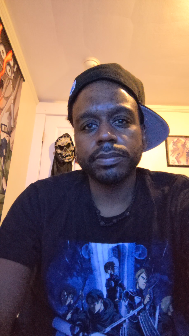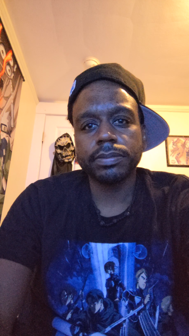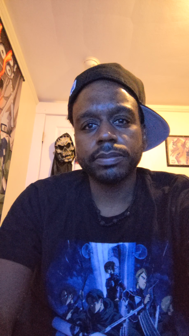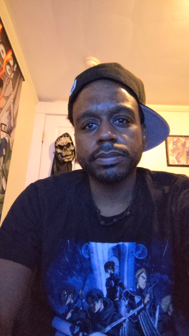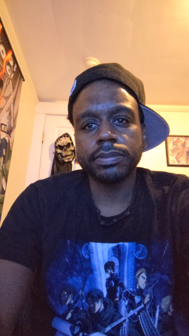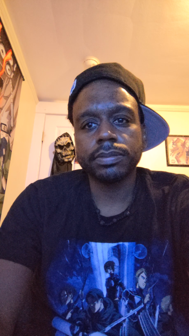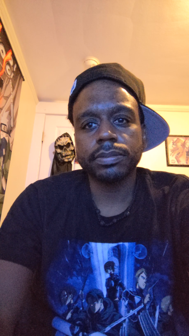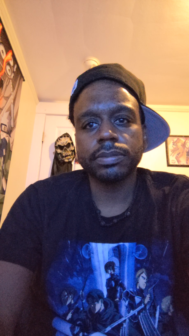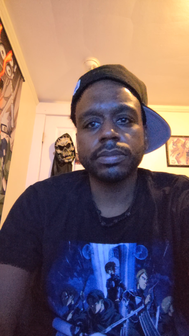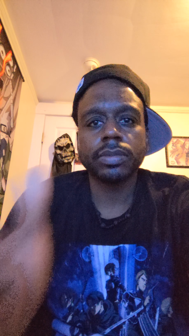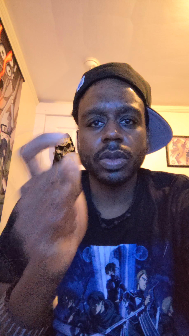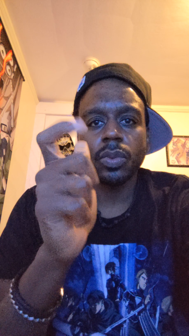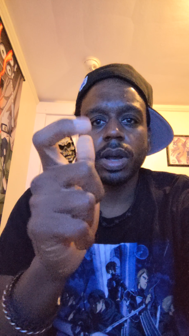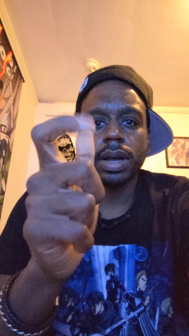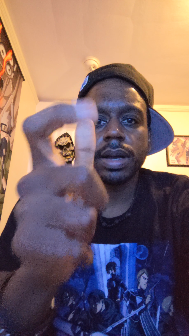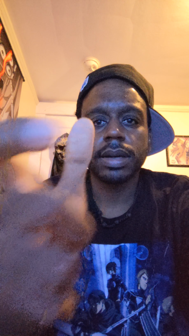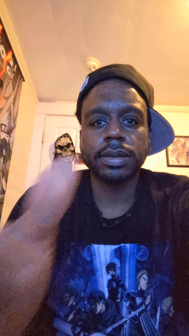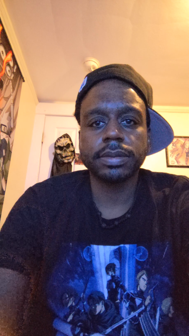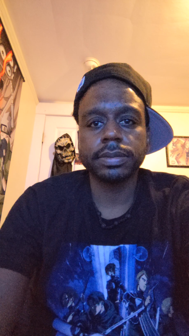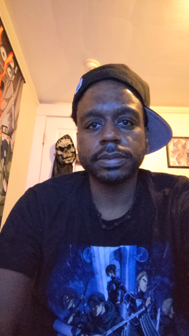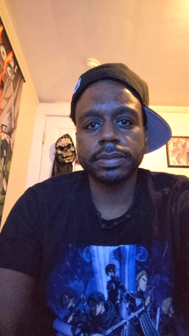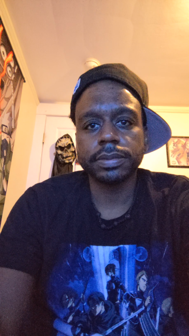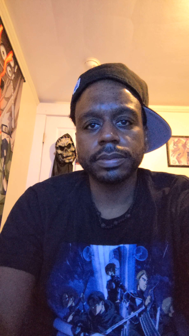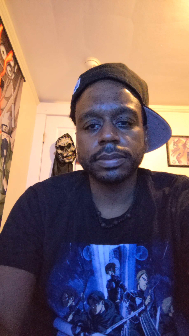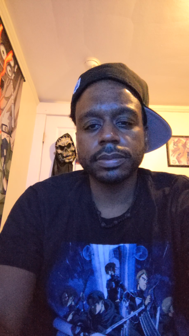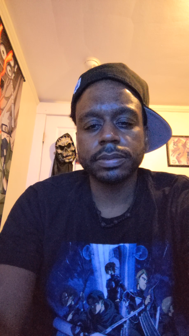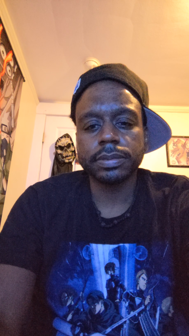run